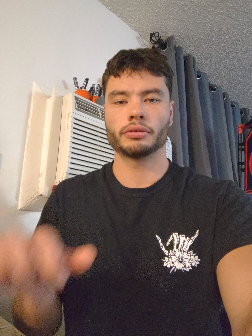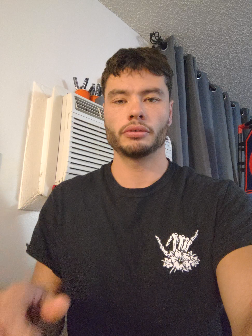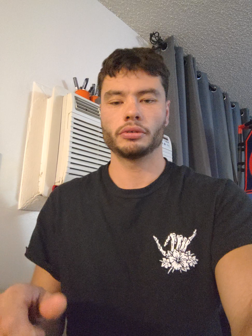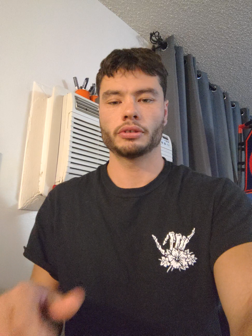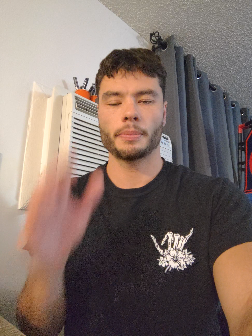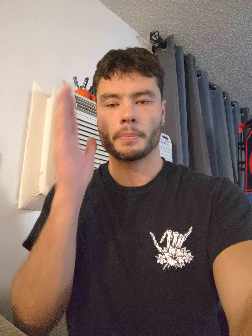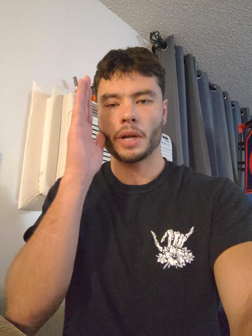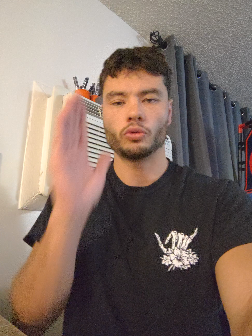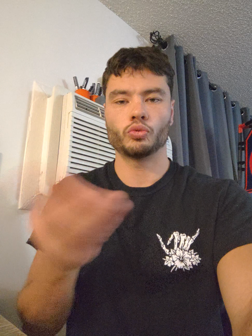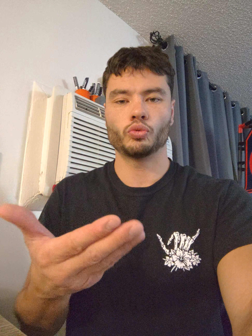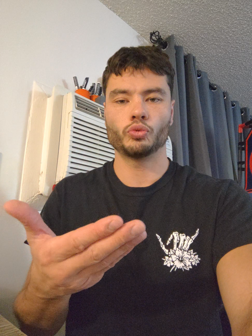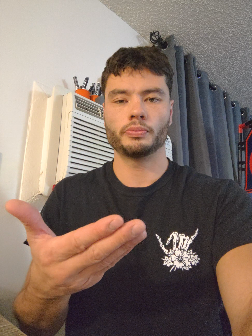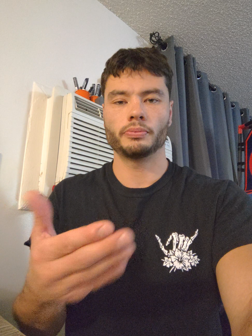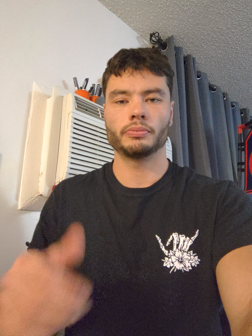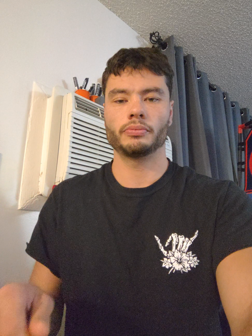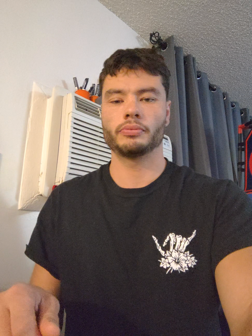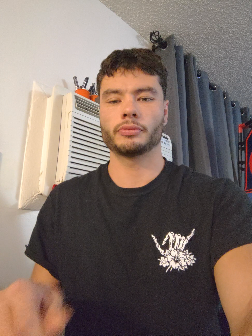bedroom